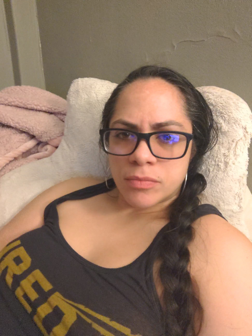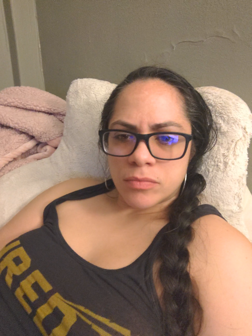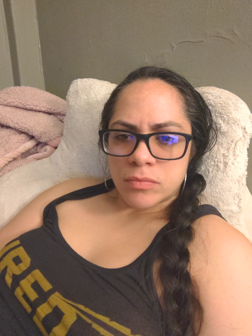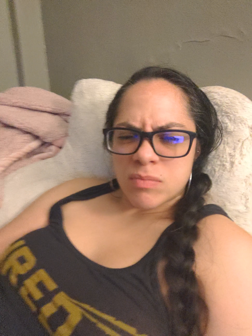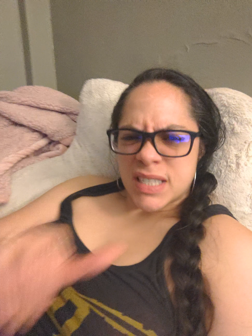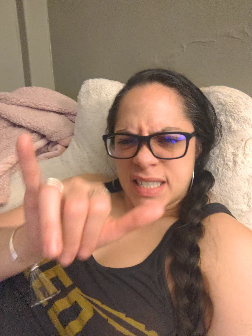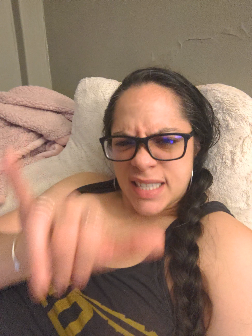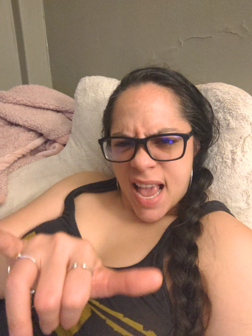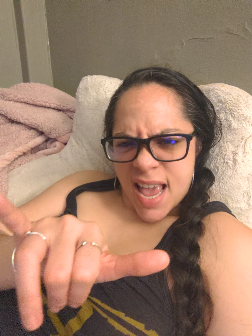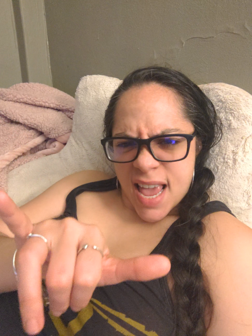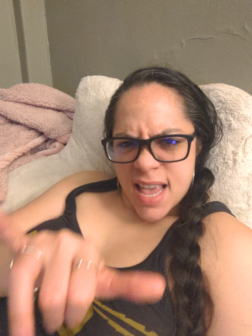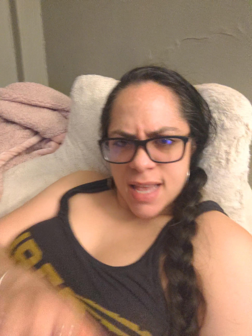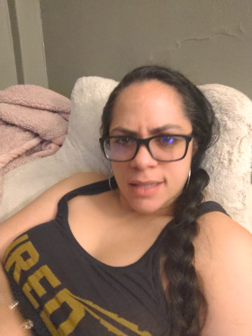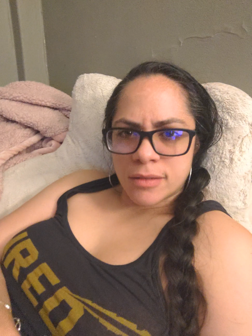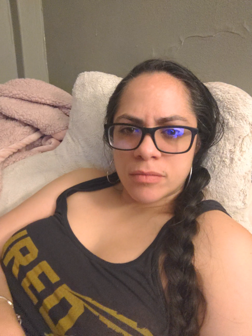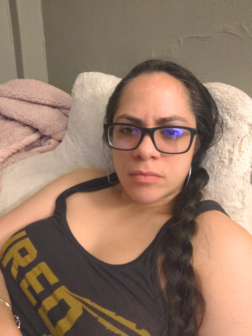stay